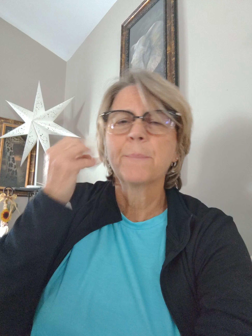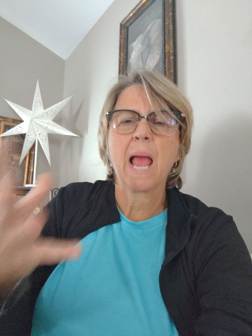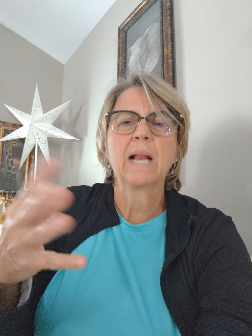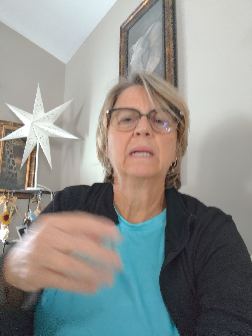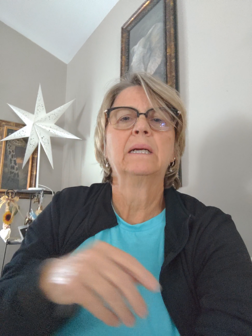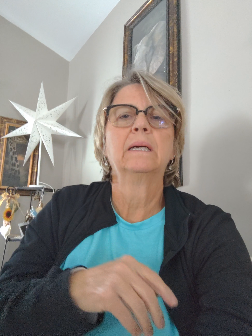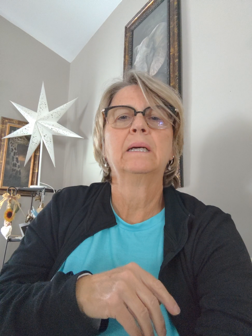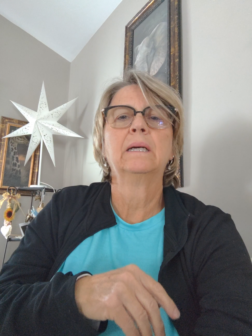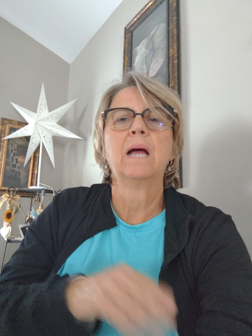many